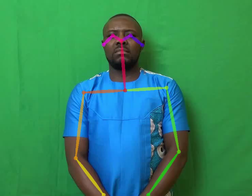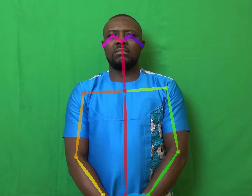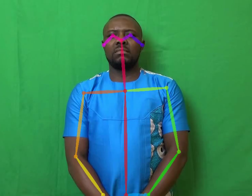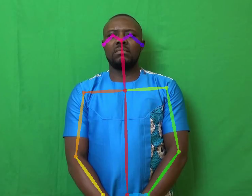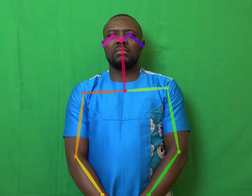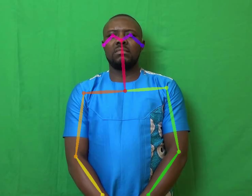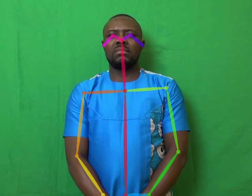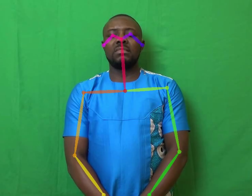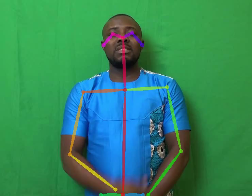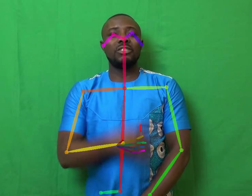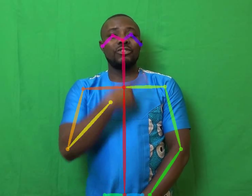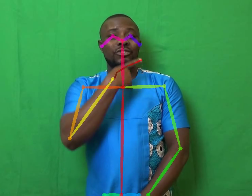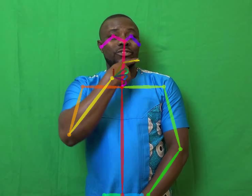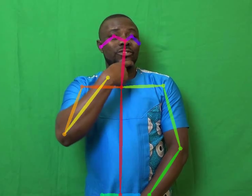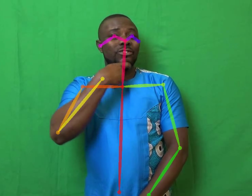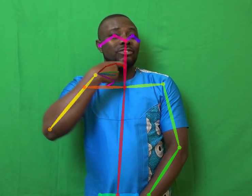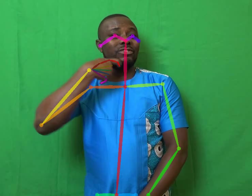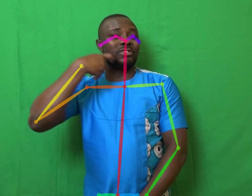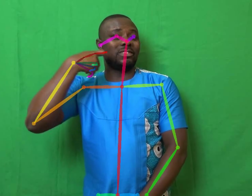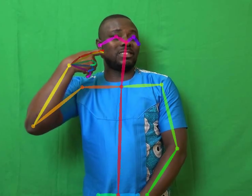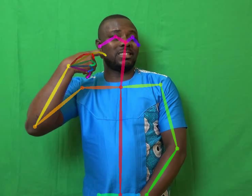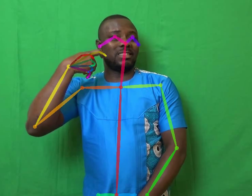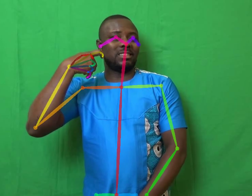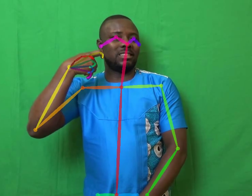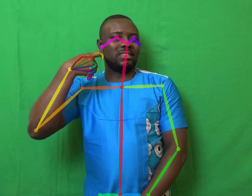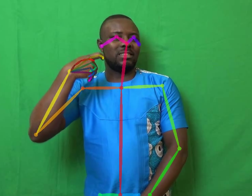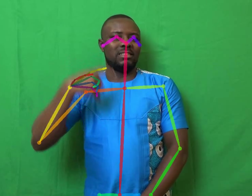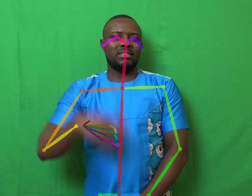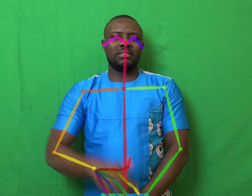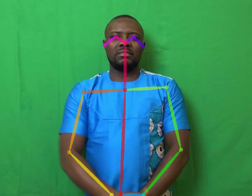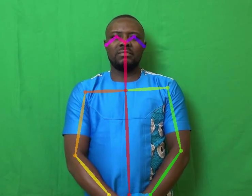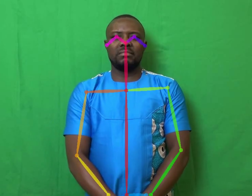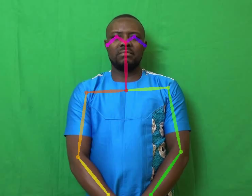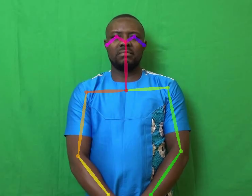dry